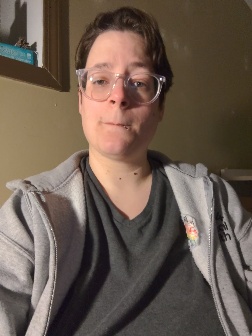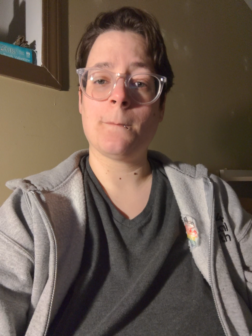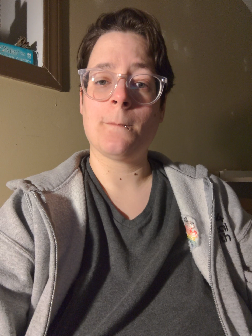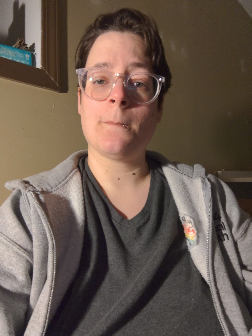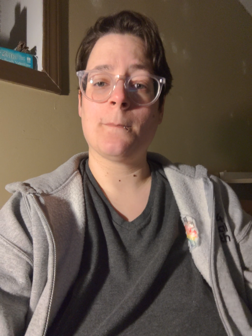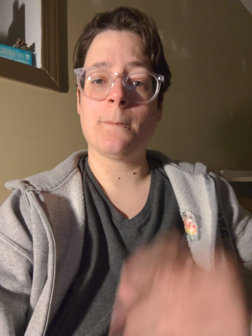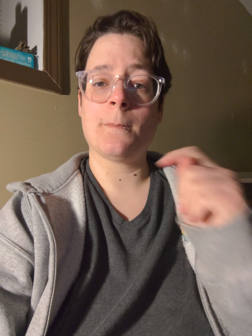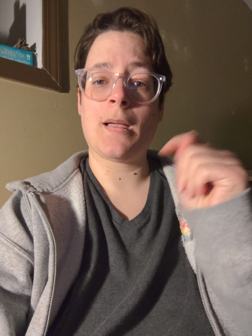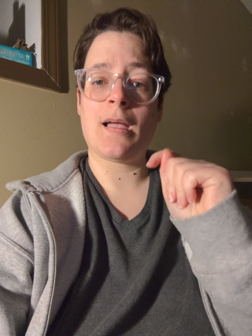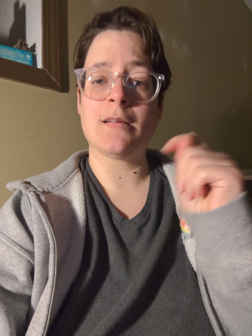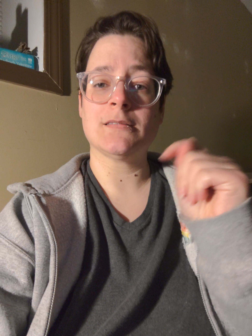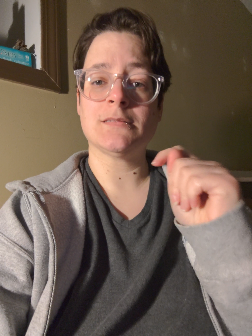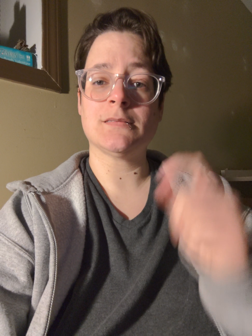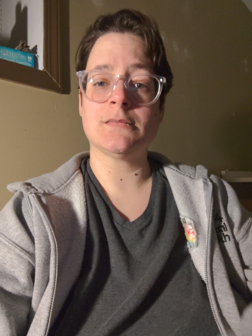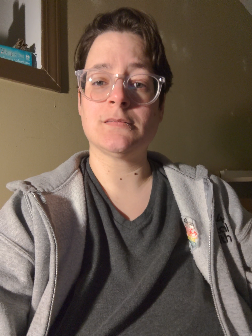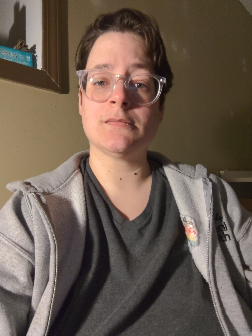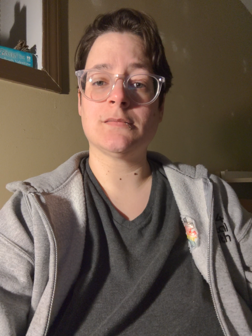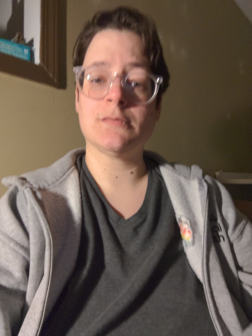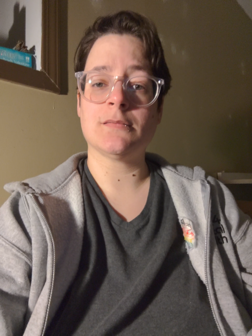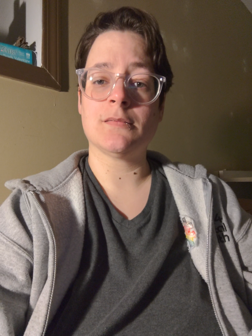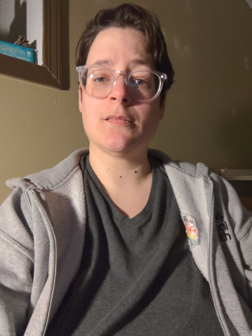potty